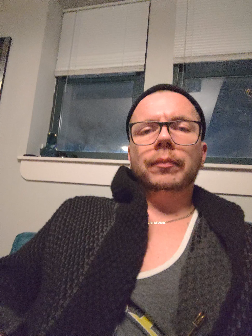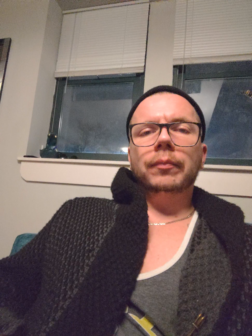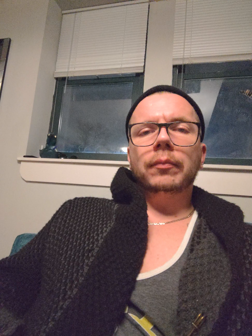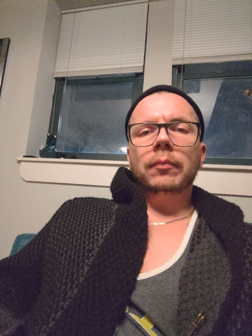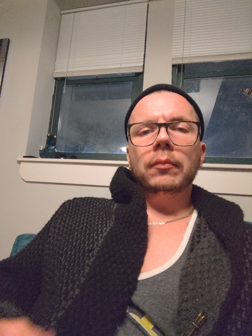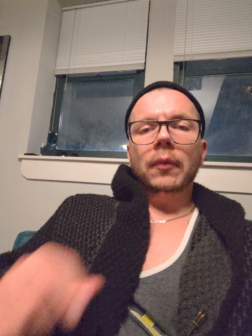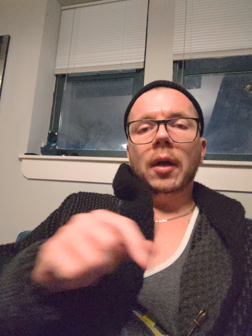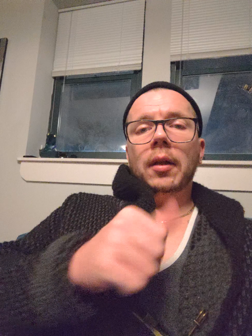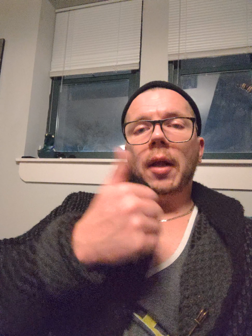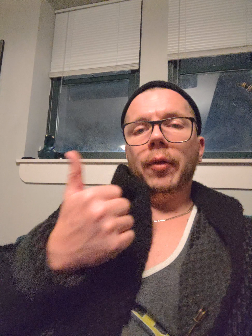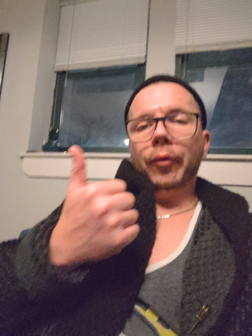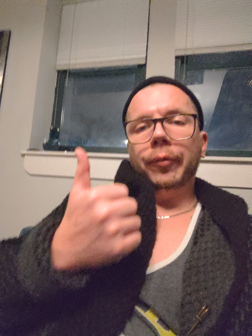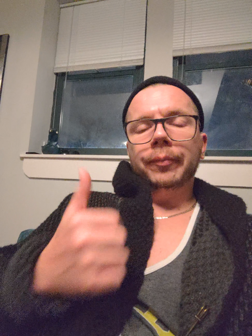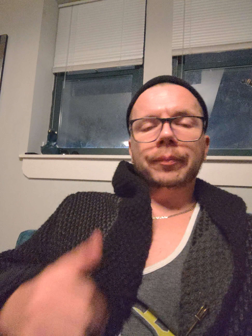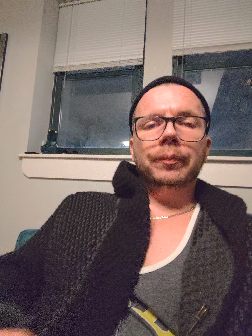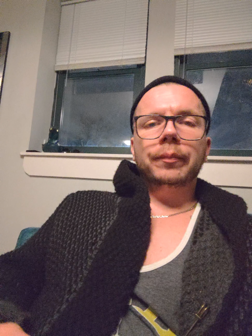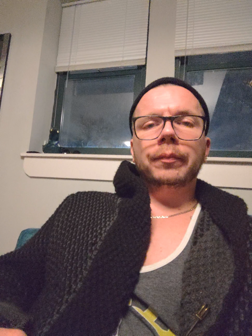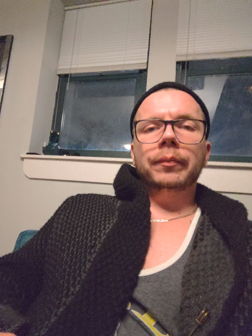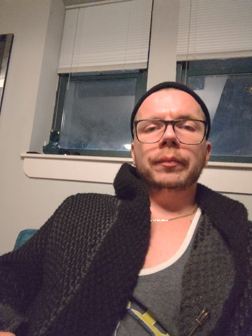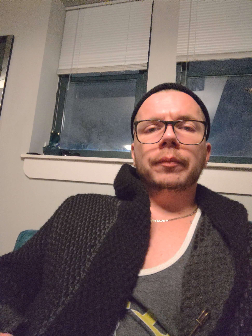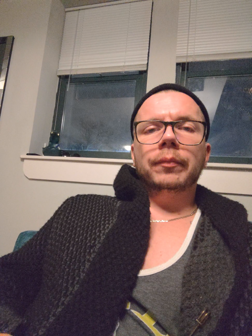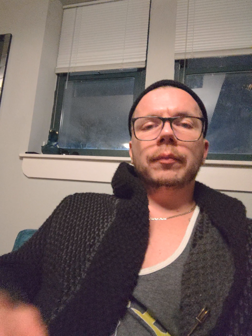another